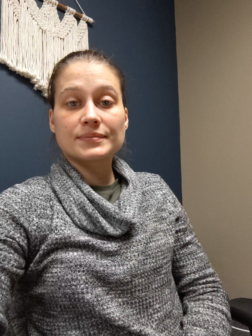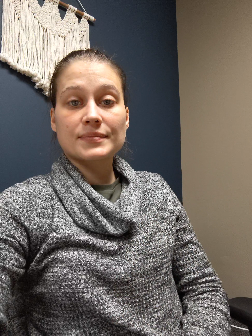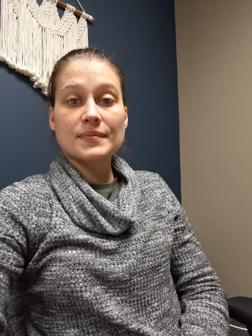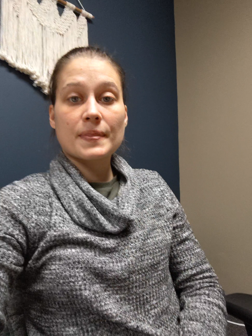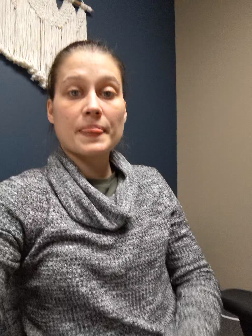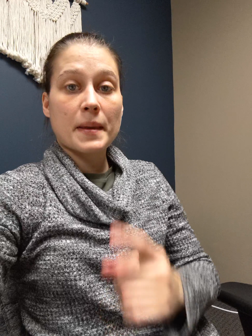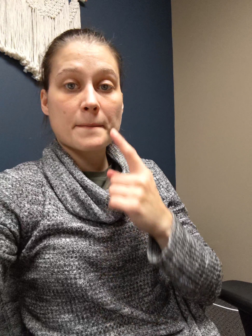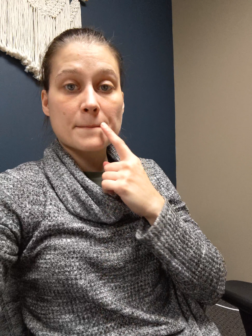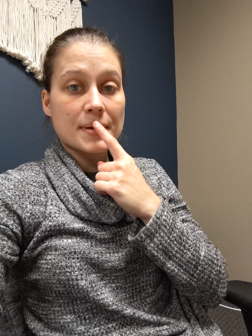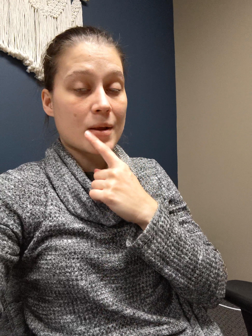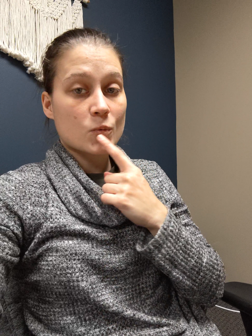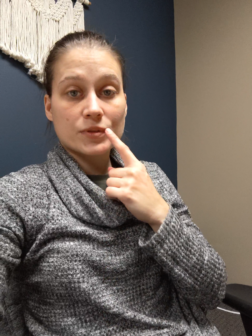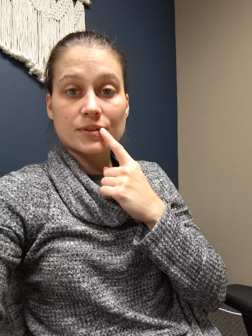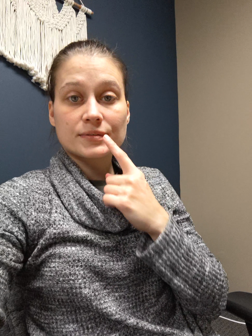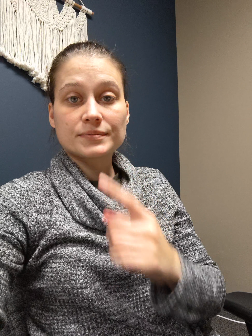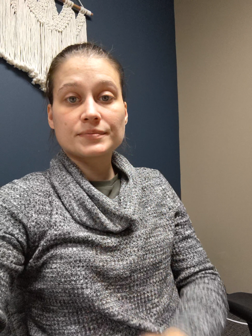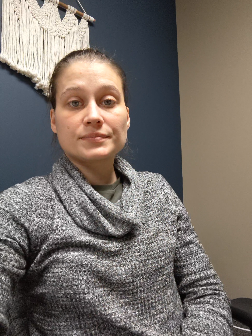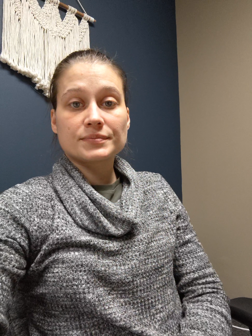mouth